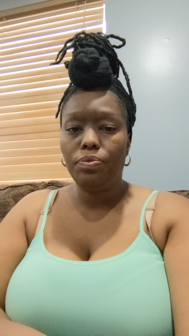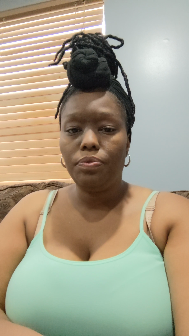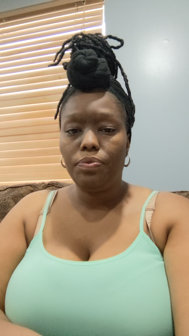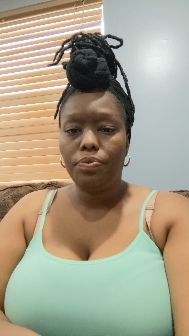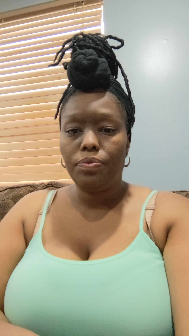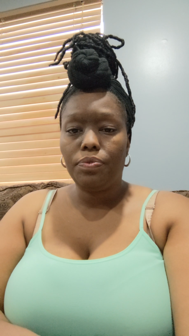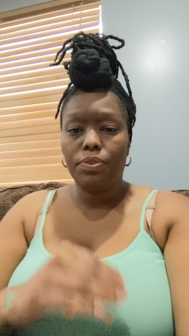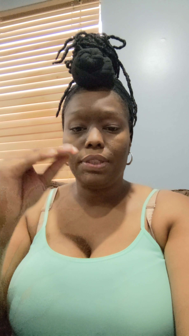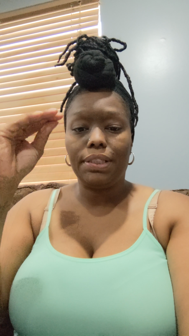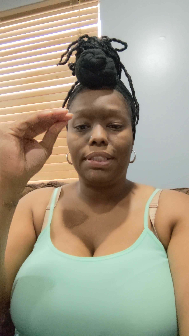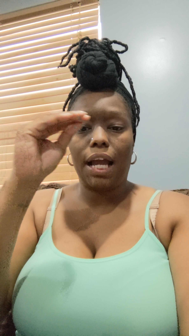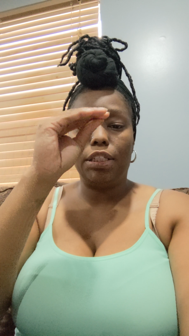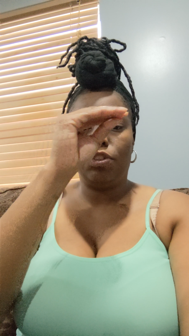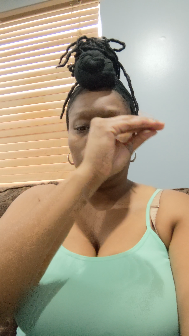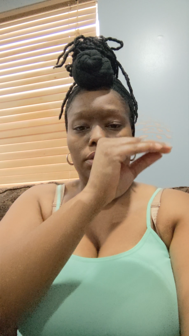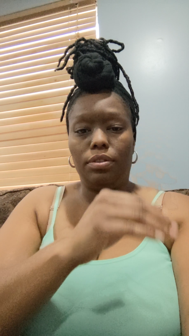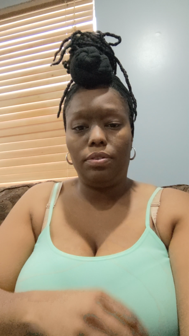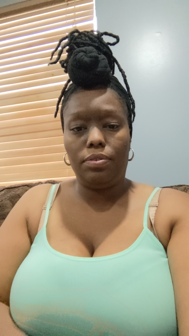dinosaur